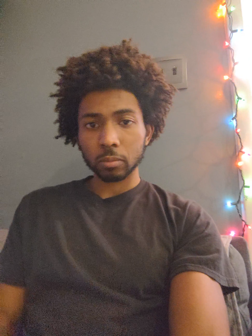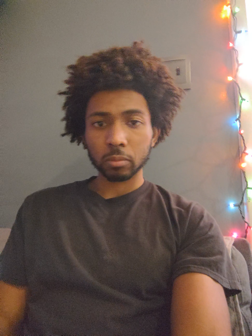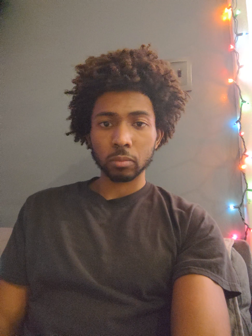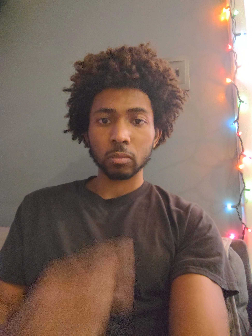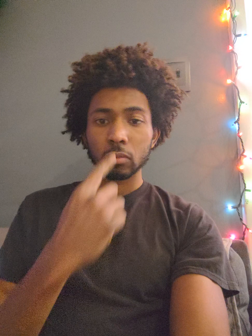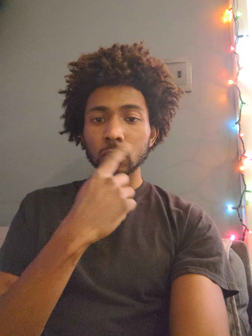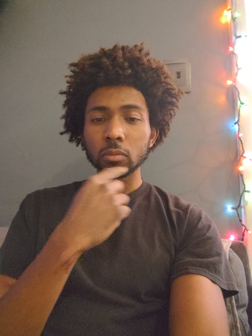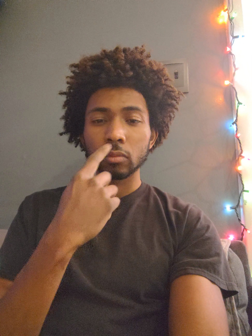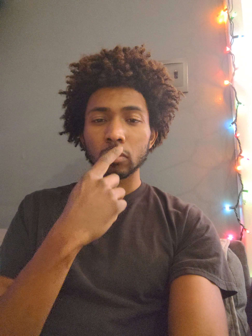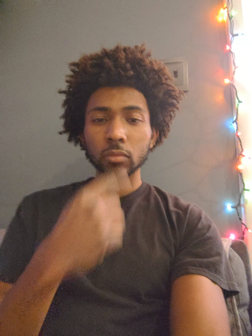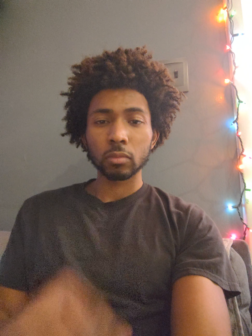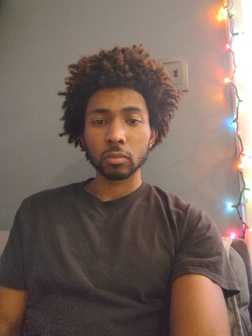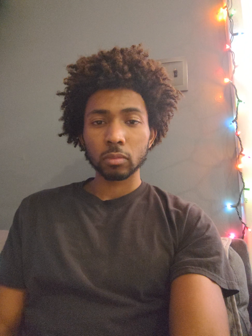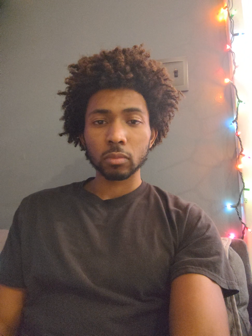mouth